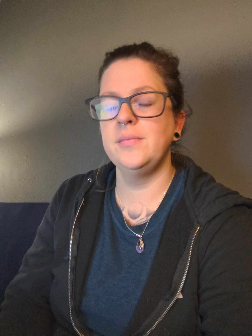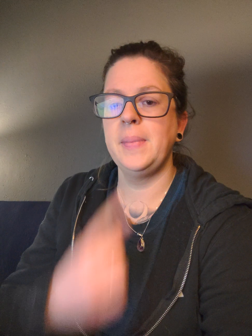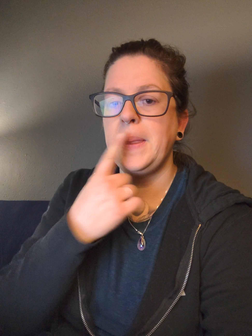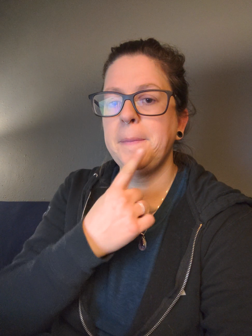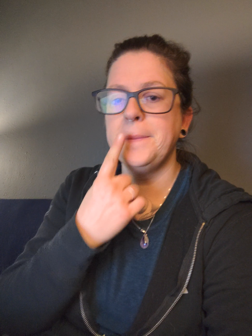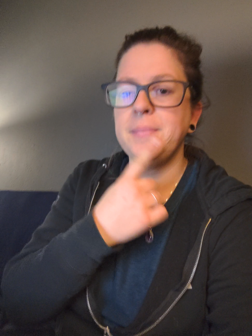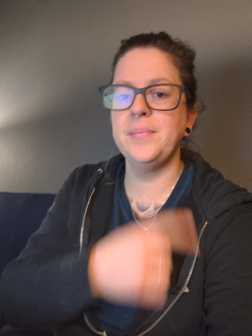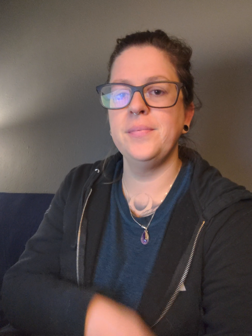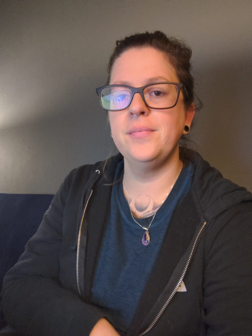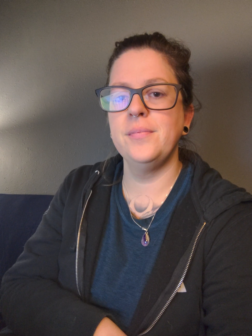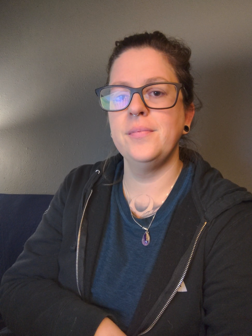lips